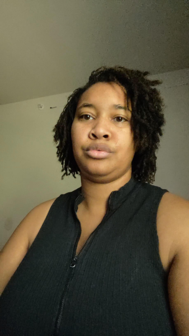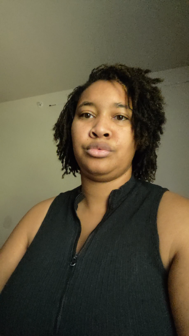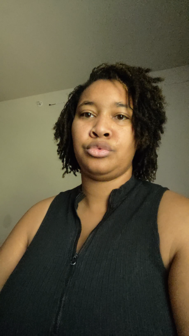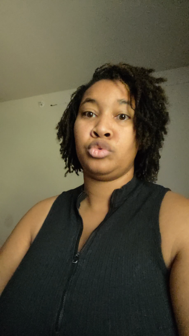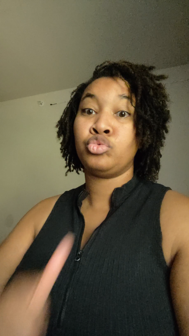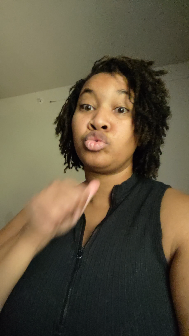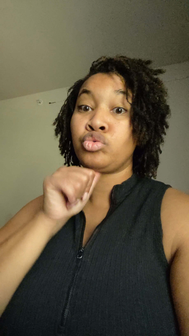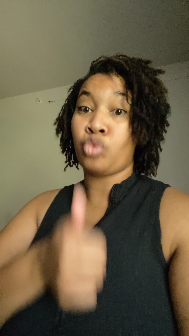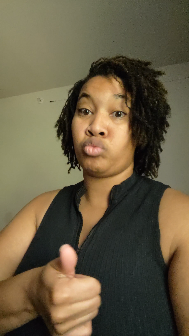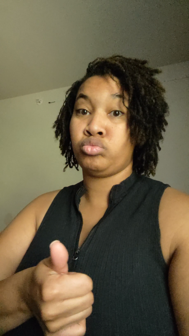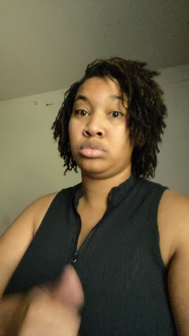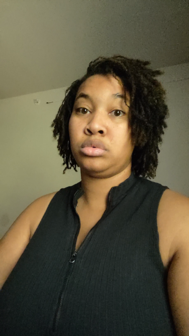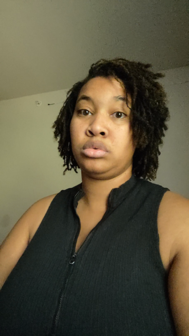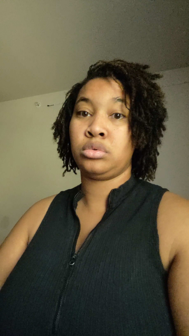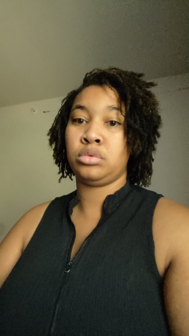don't